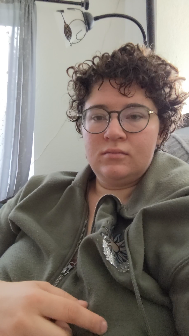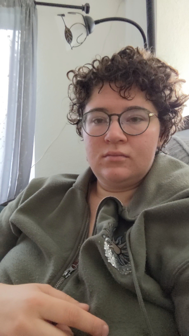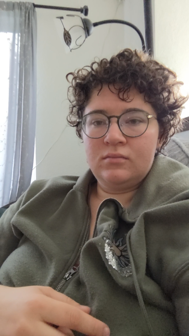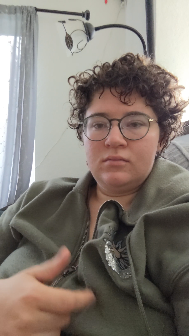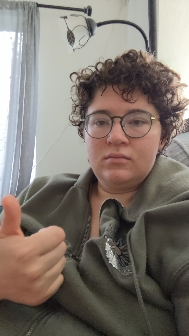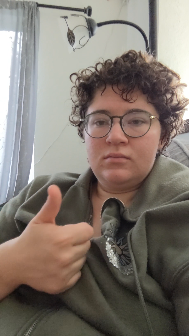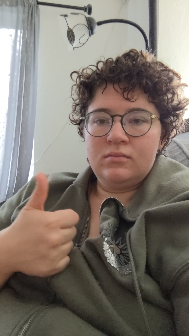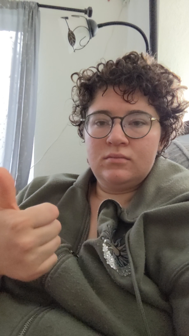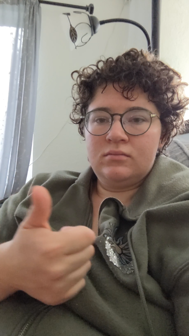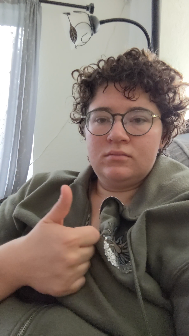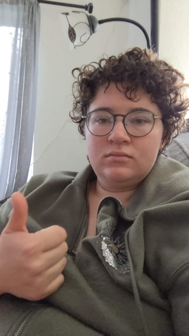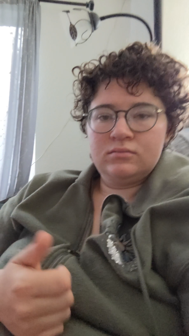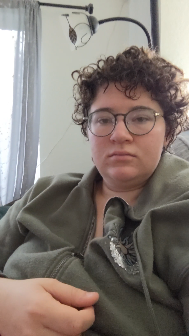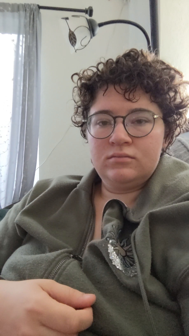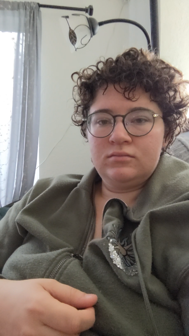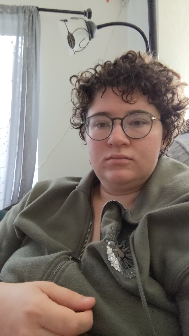basement